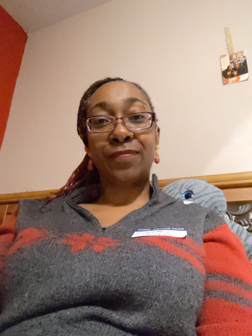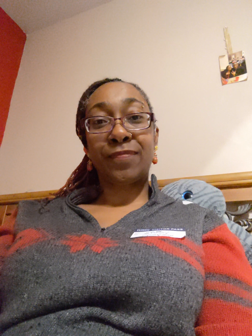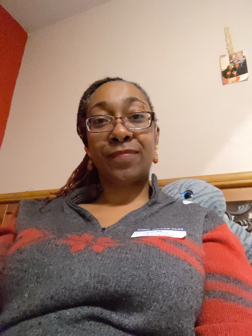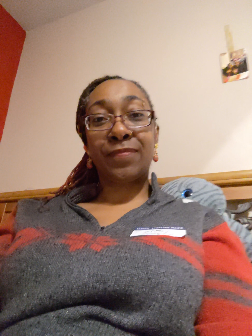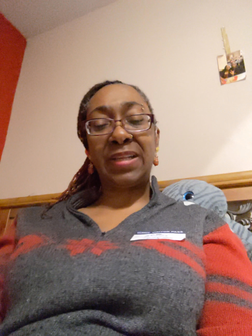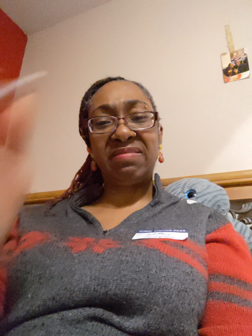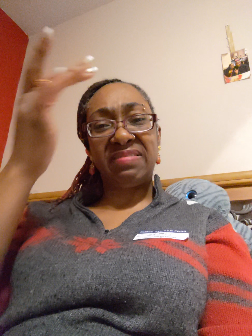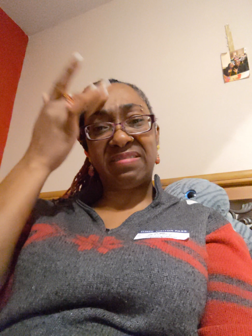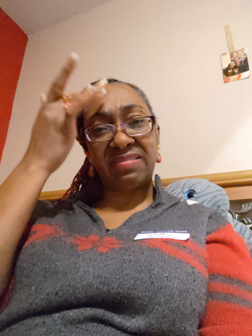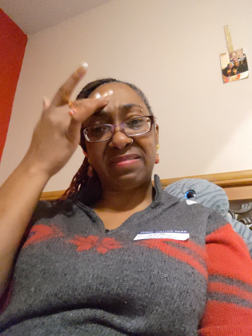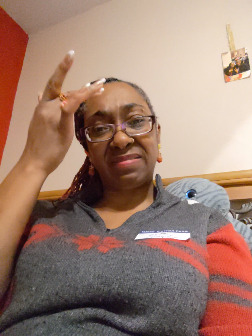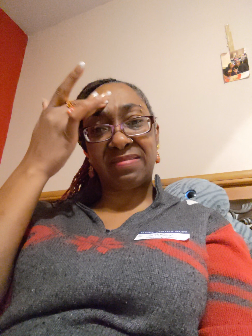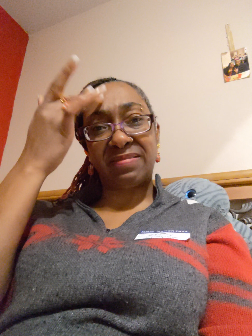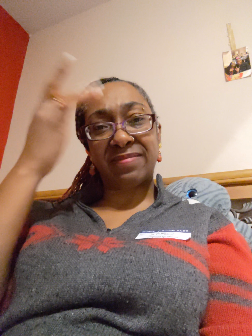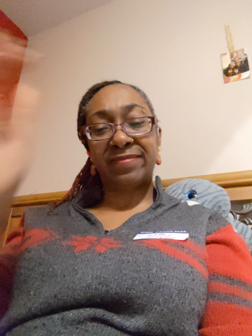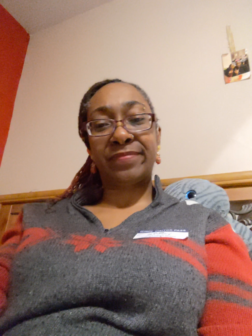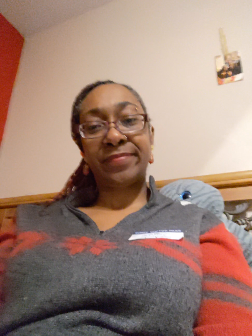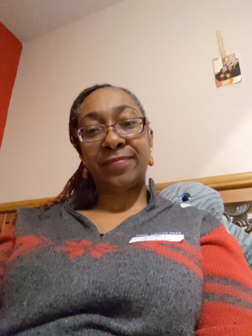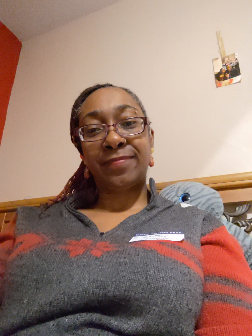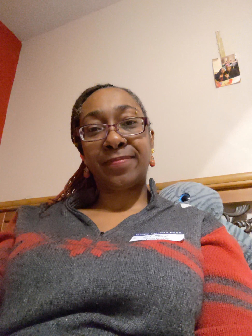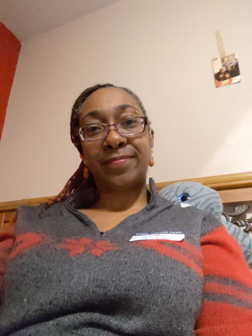sick